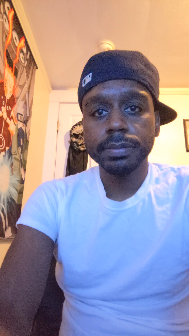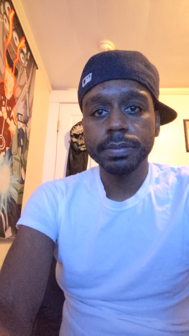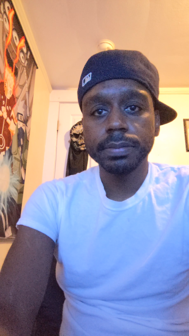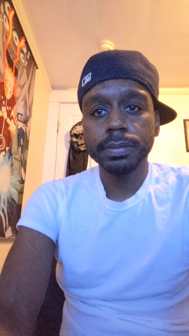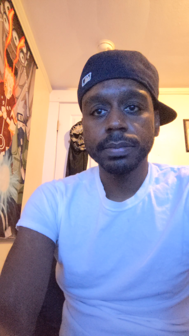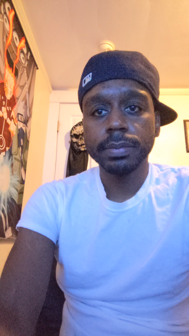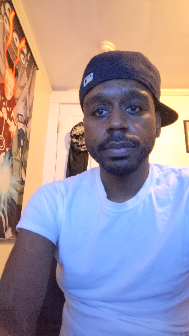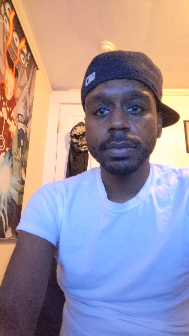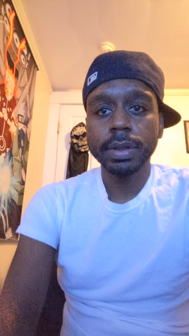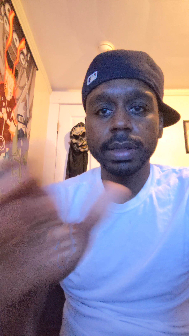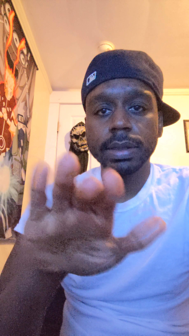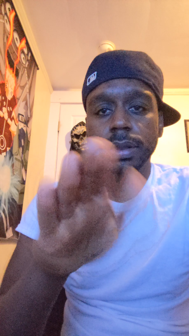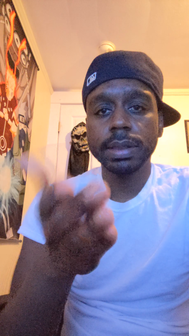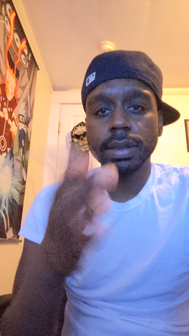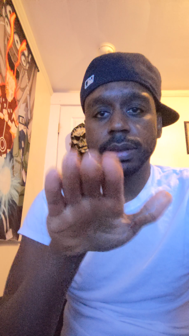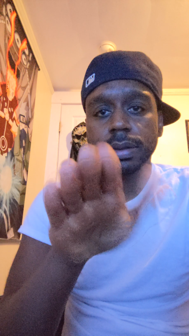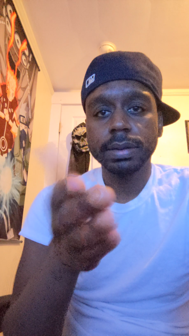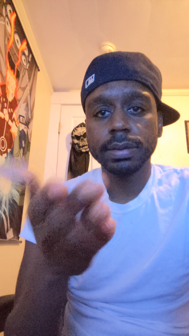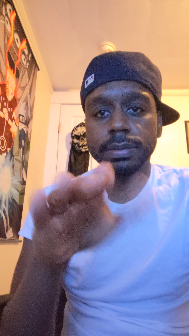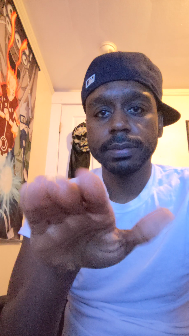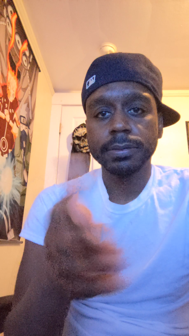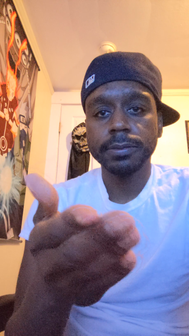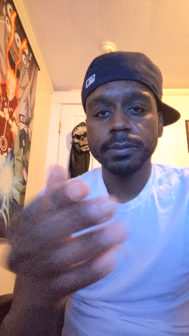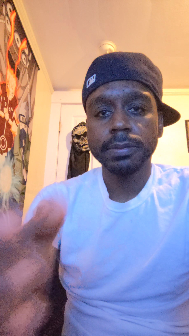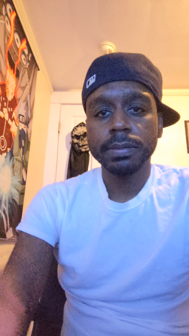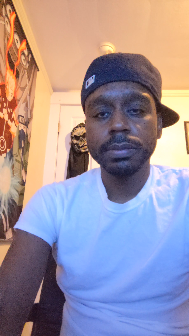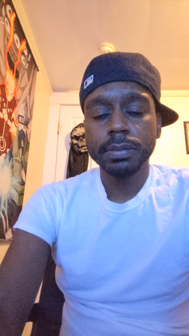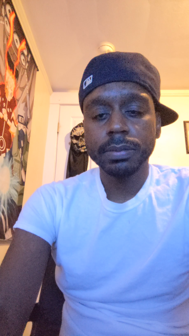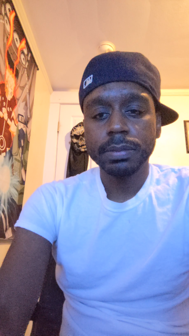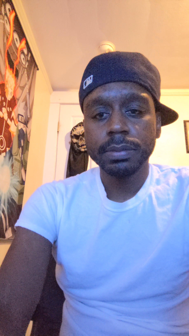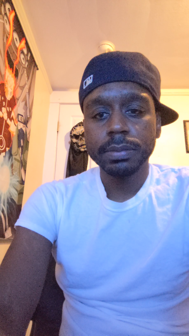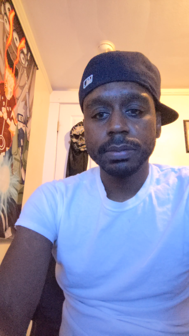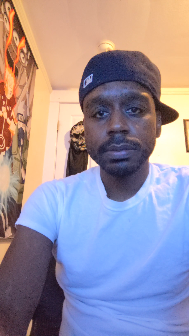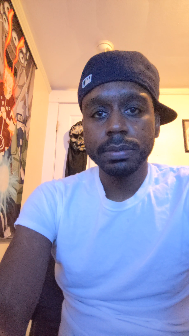kitchen